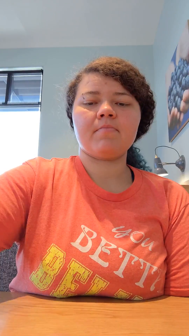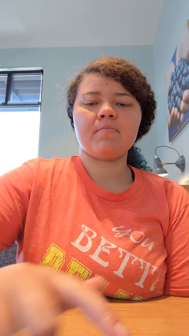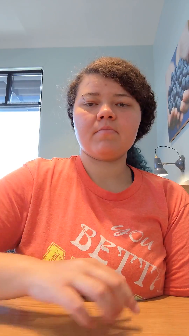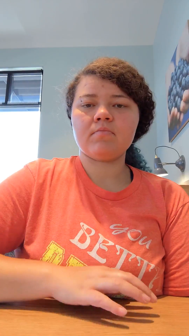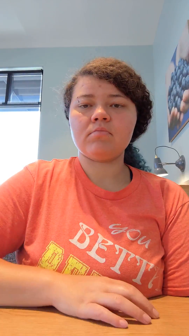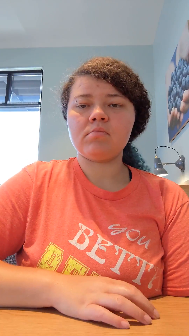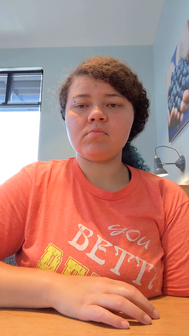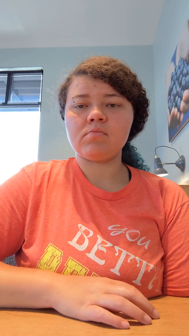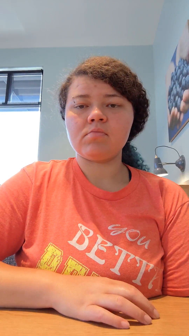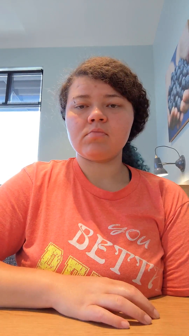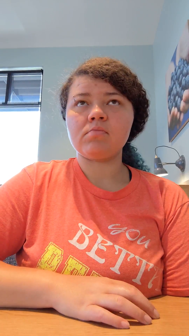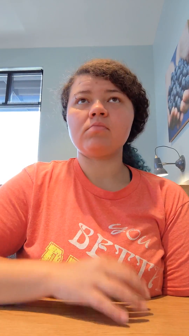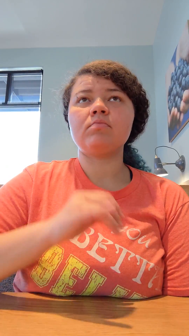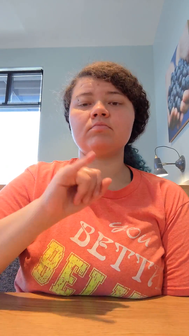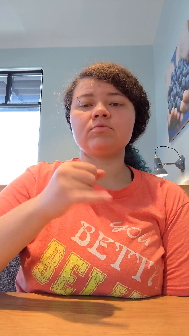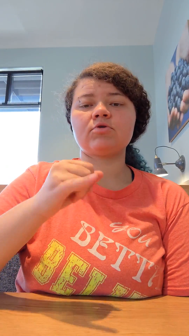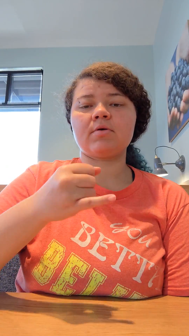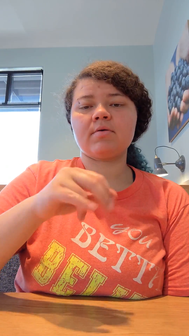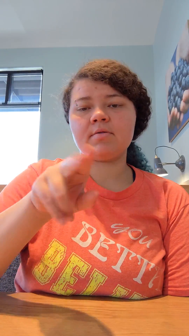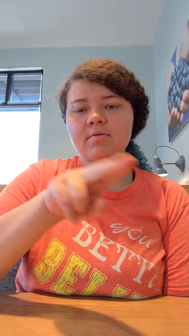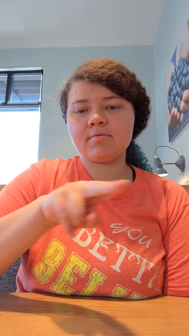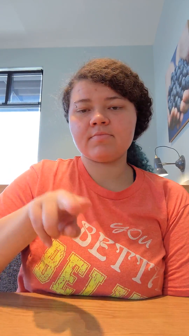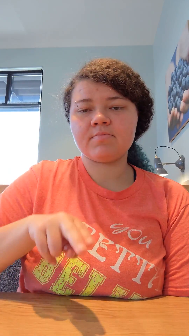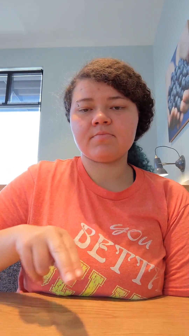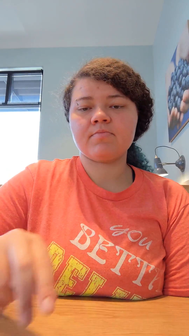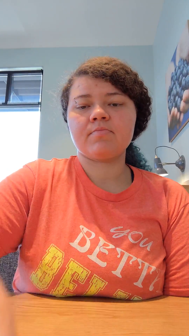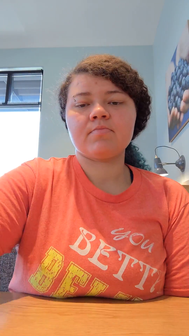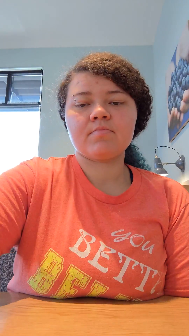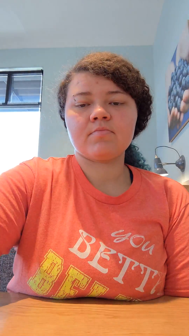jelly